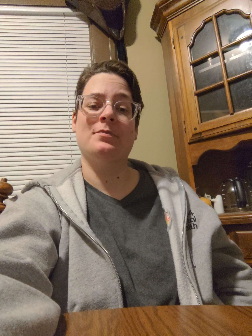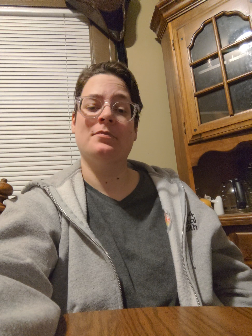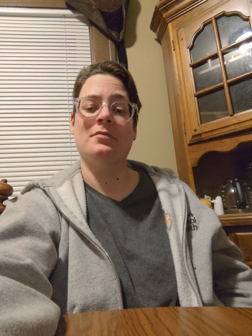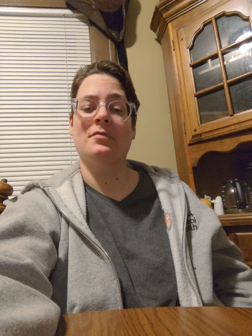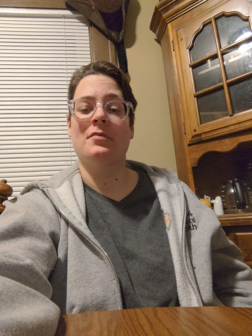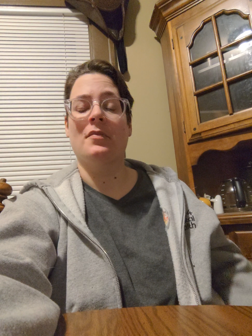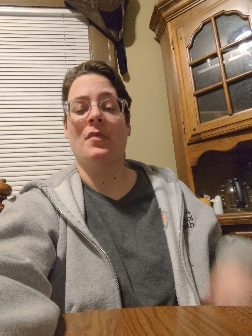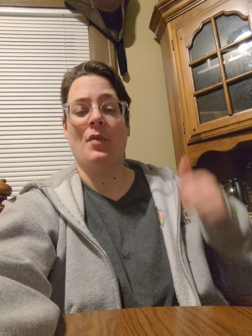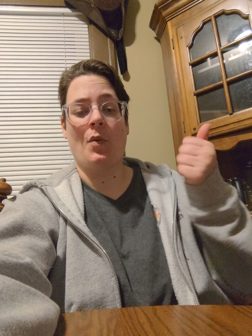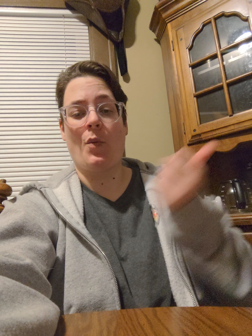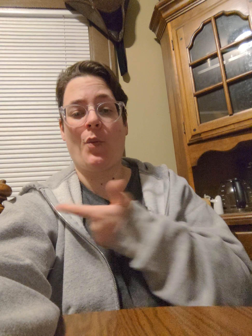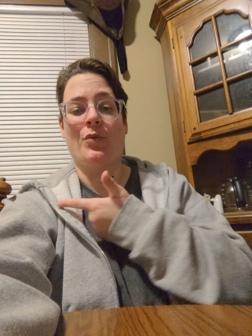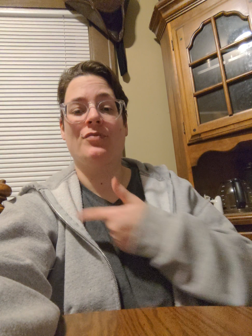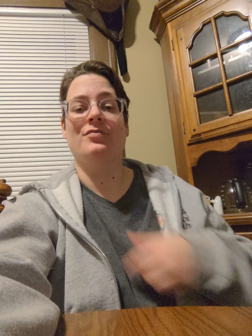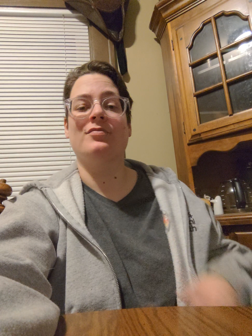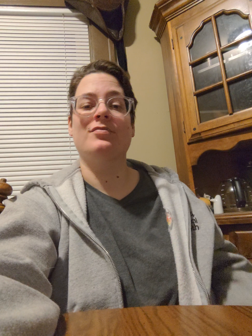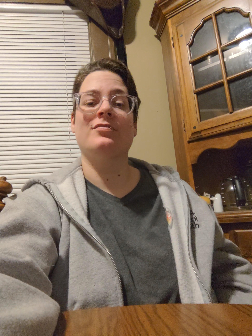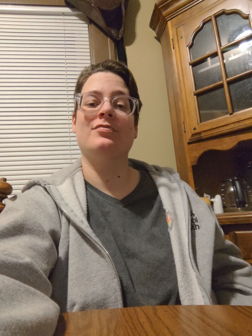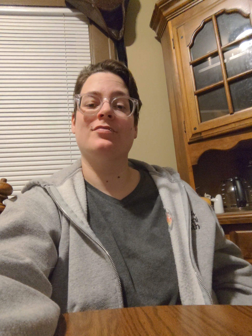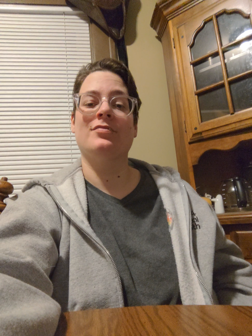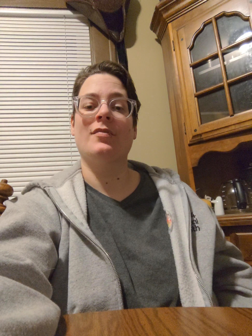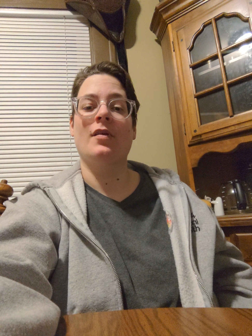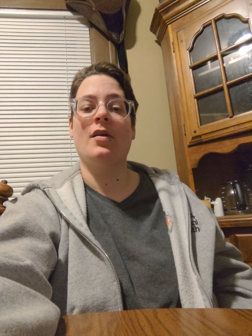all